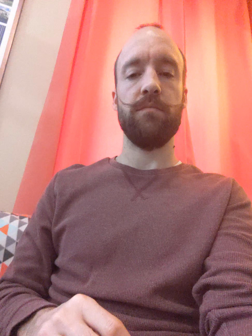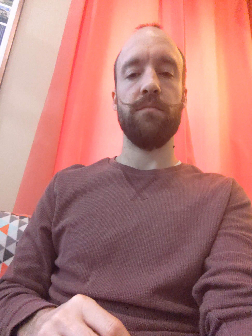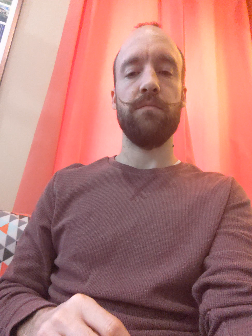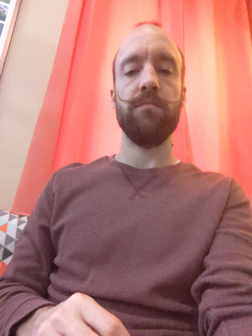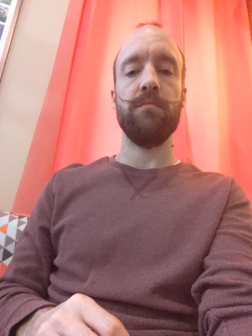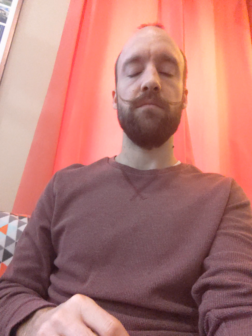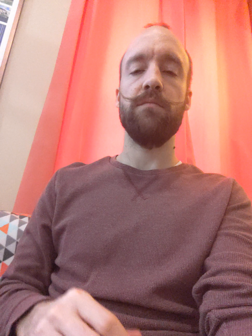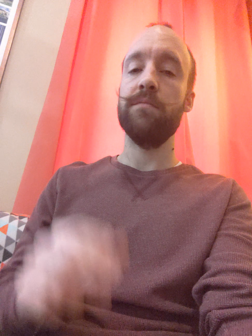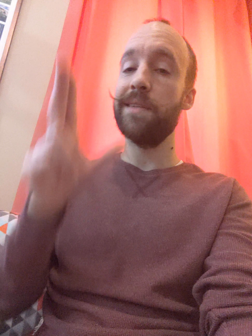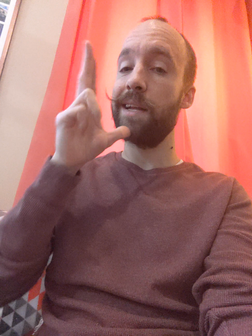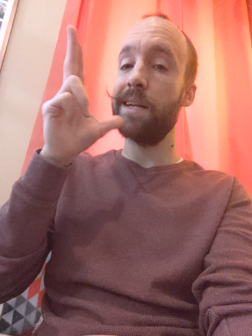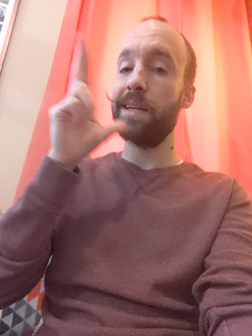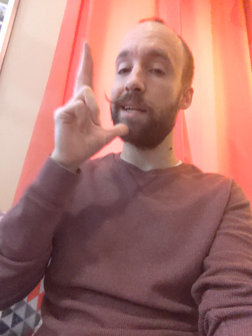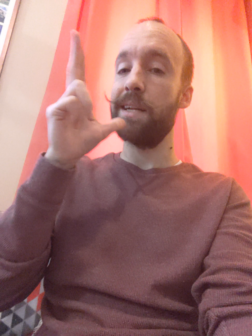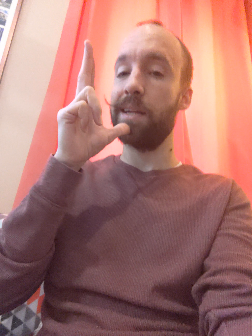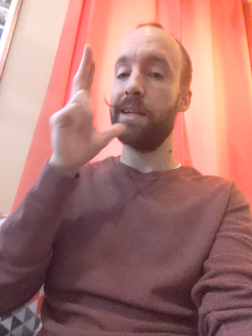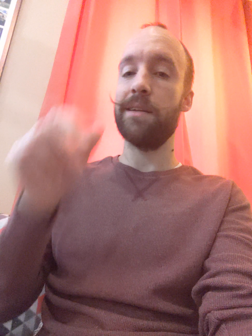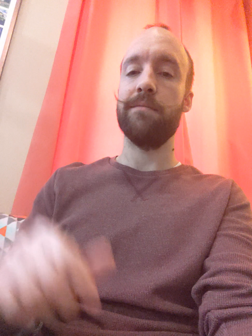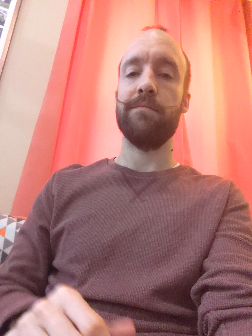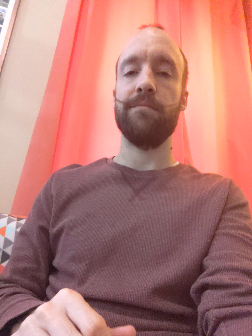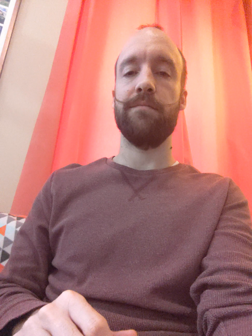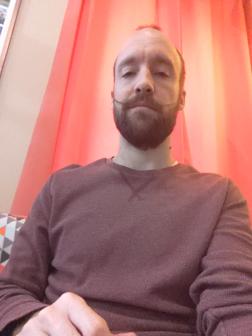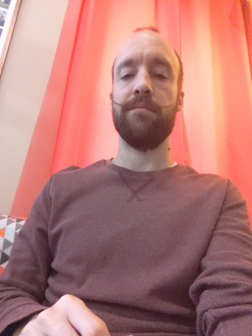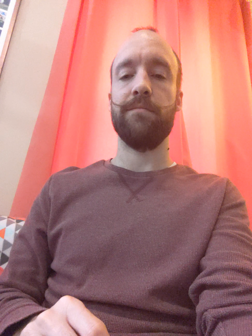hen